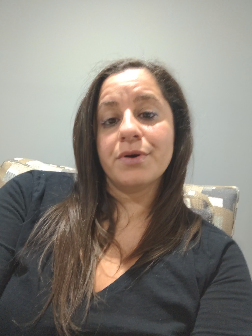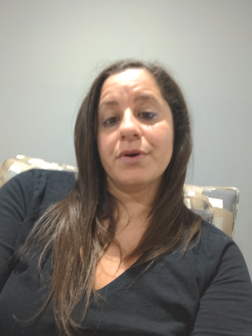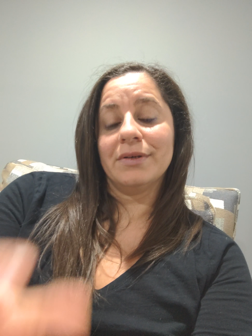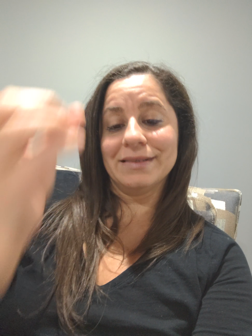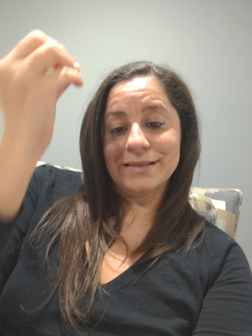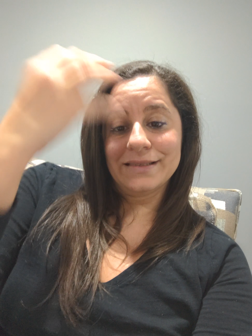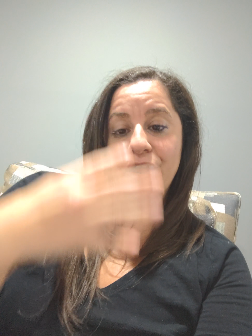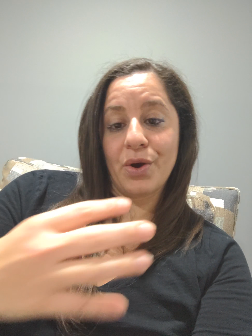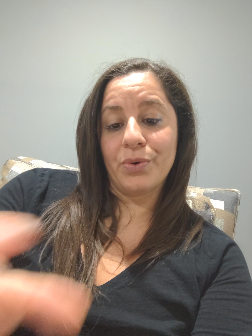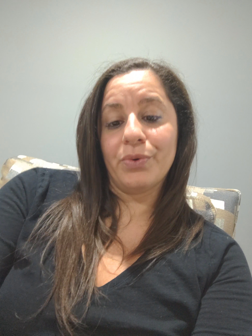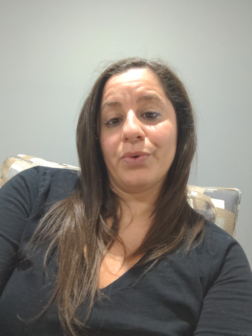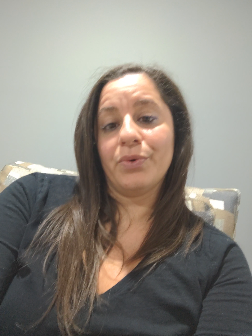shower